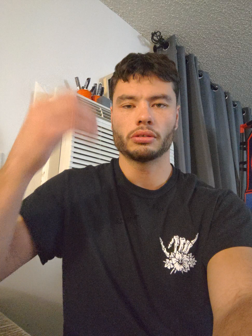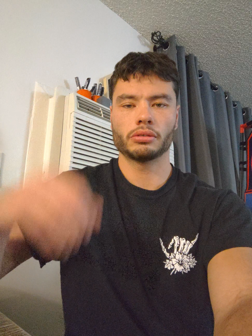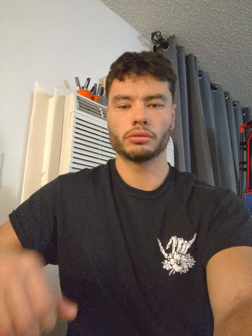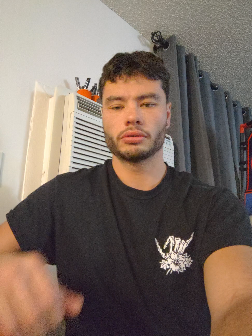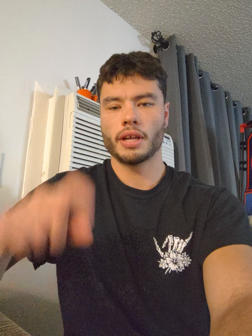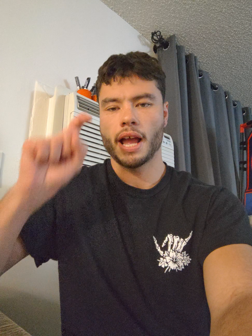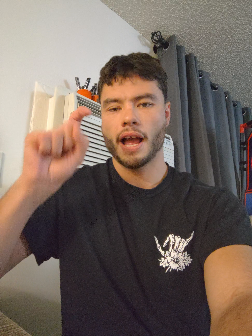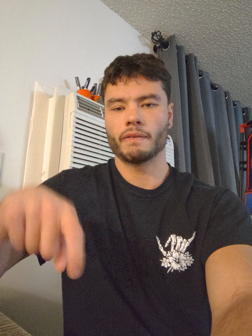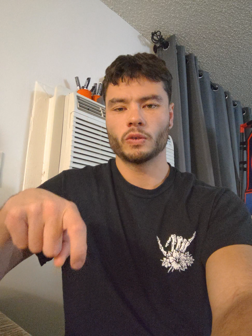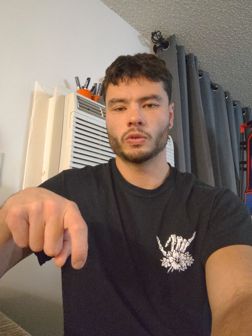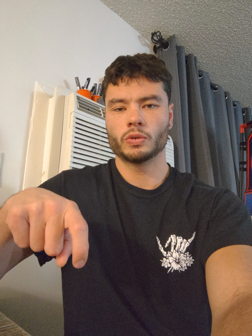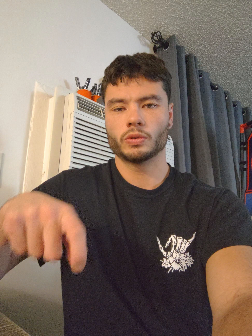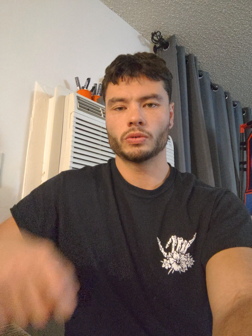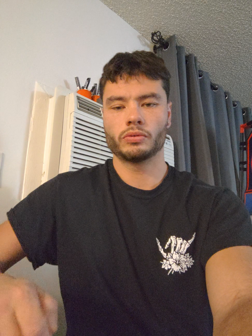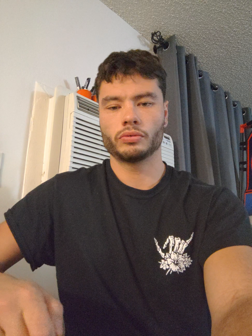have to